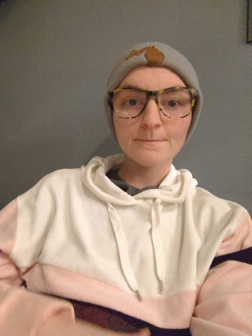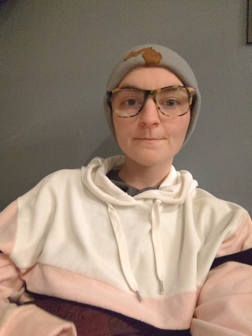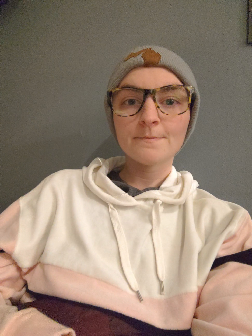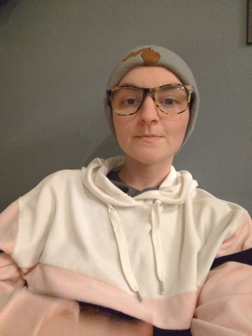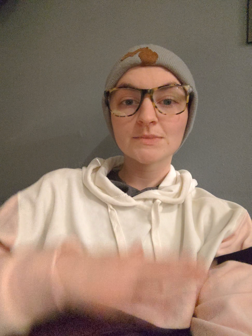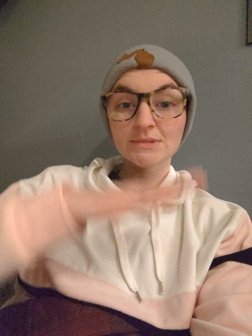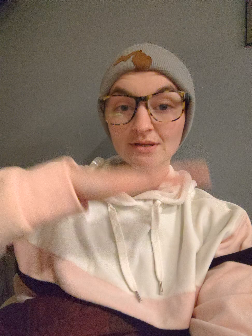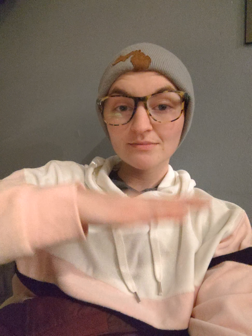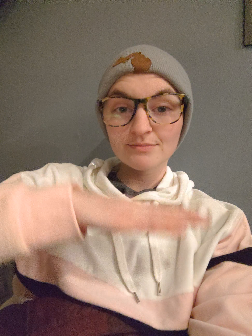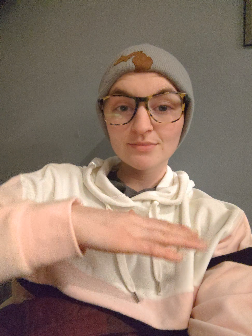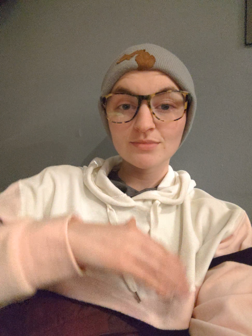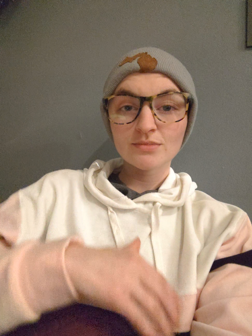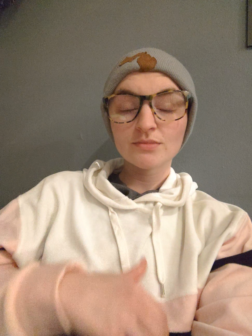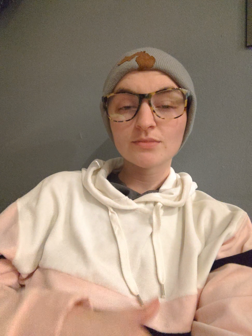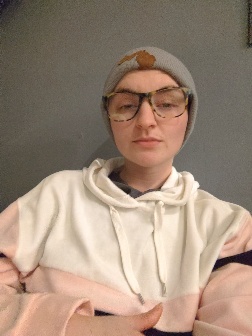table